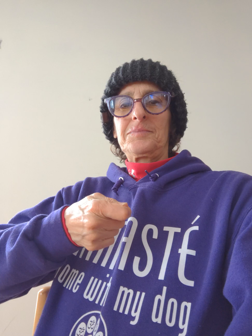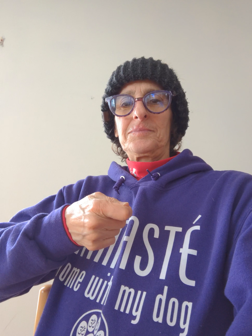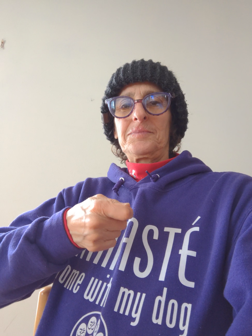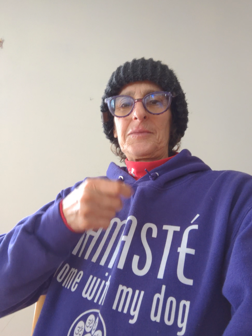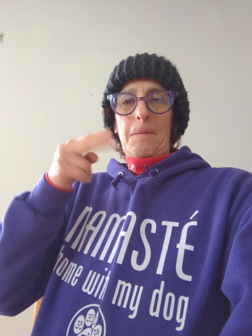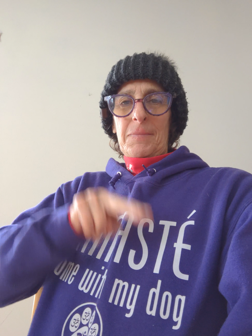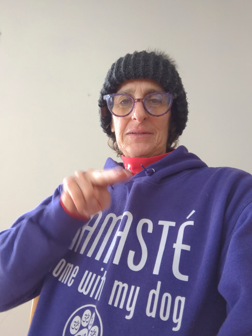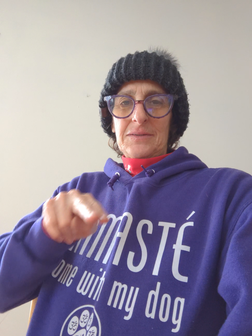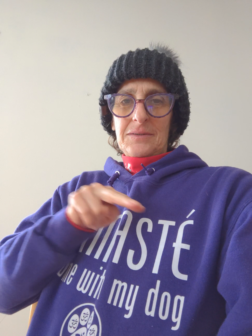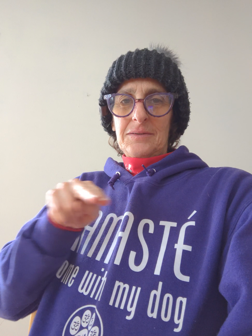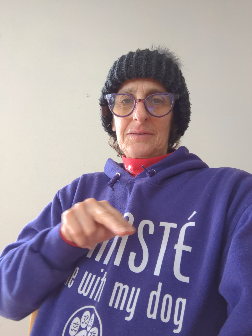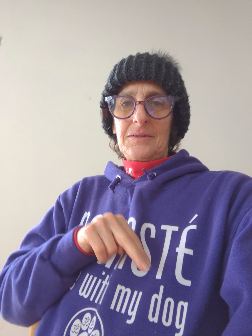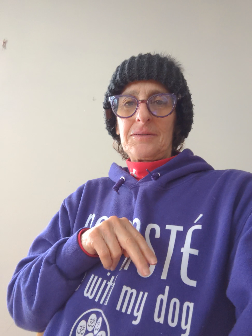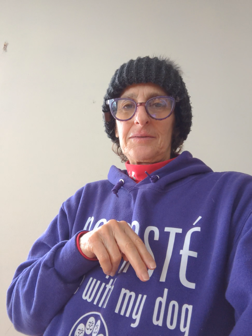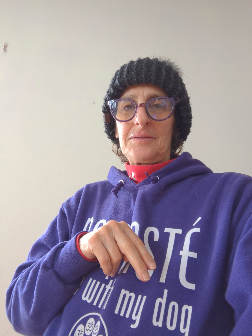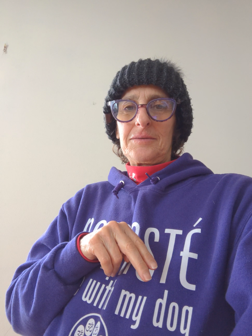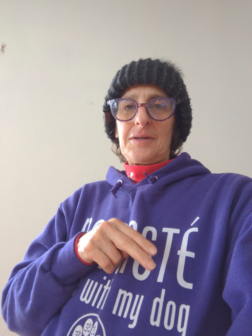puzzle